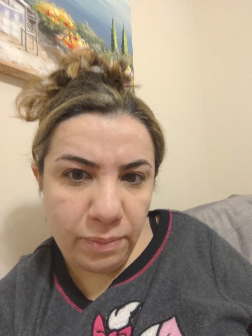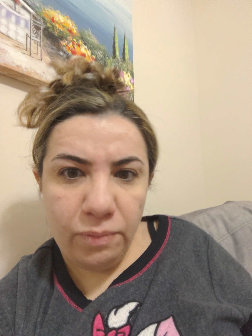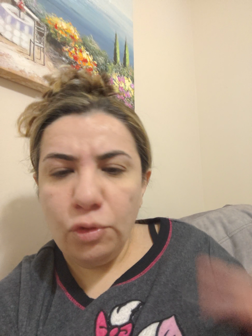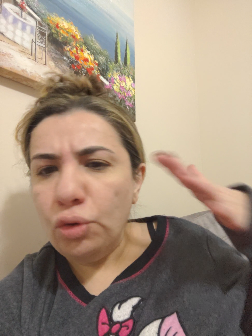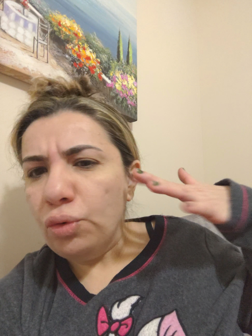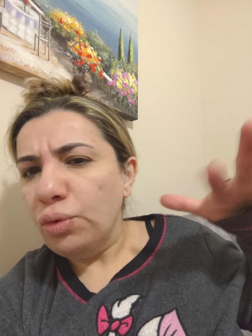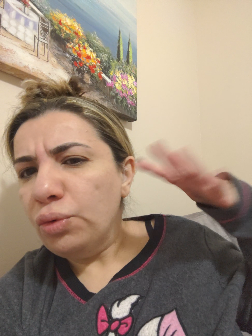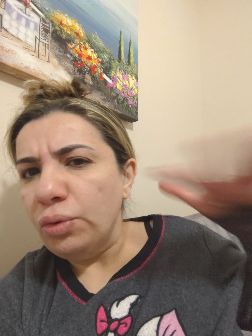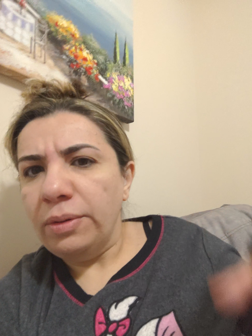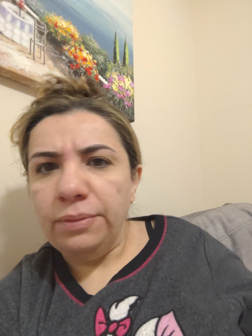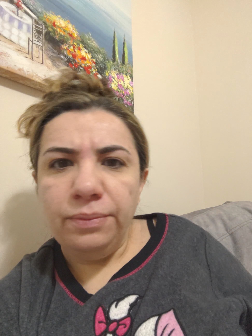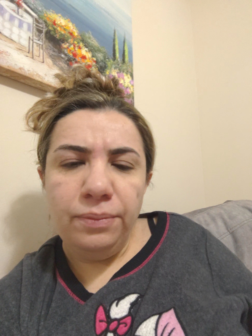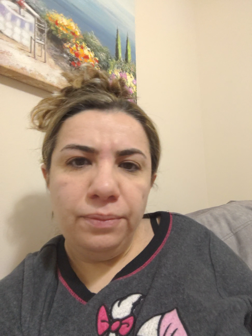noisy